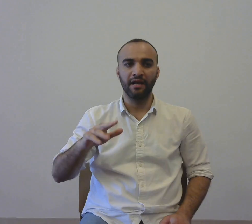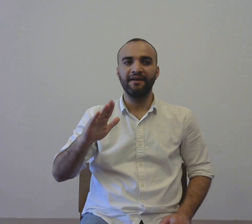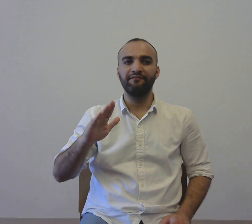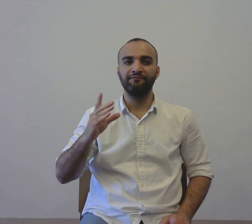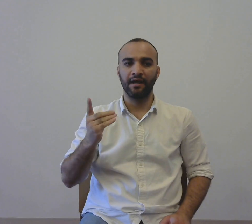və